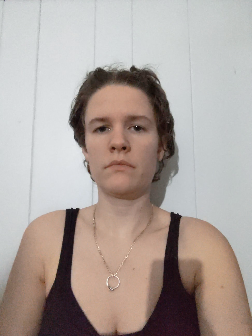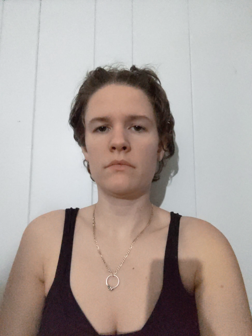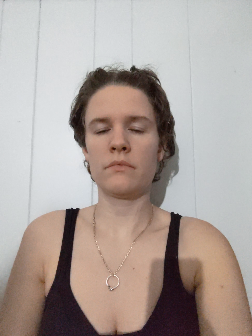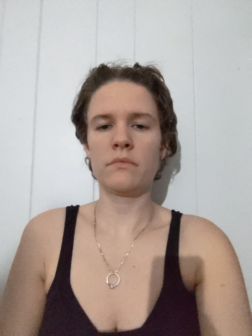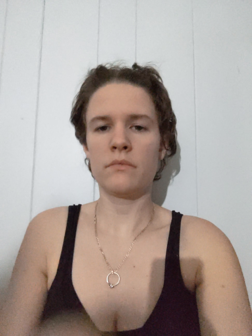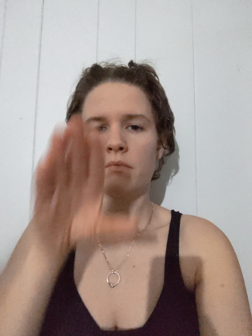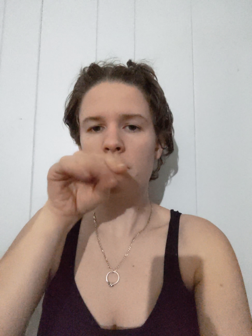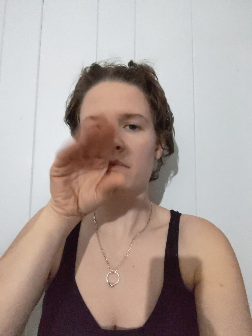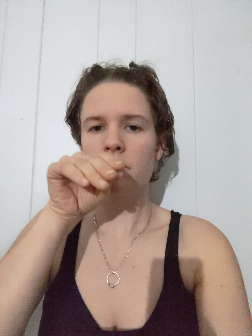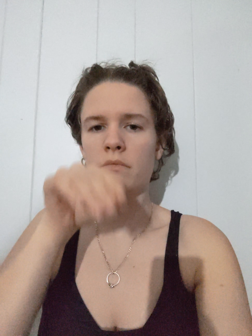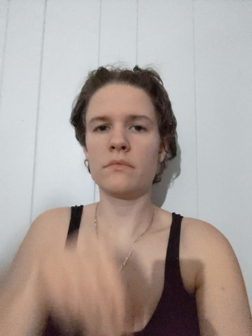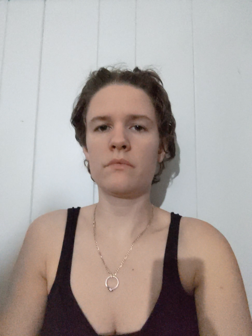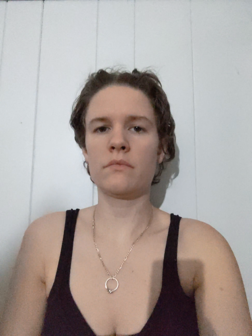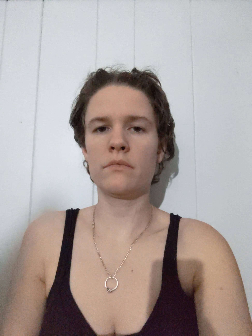goose